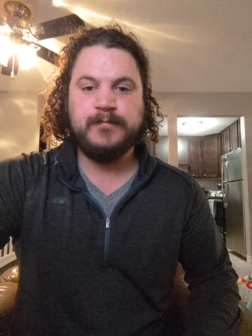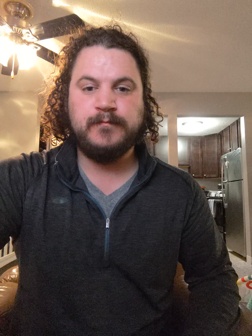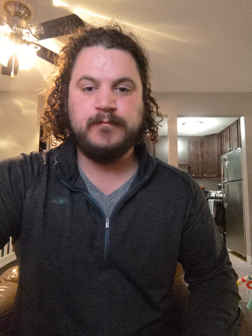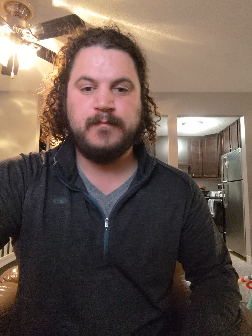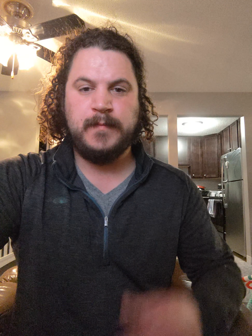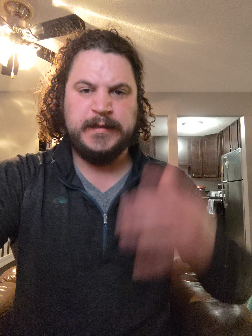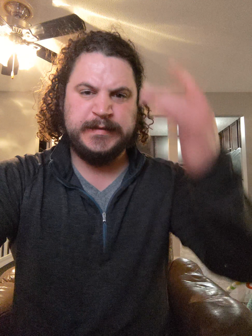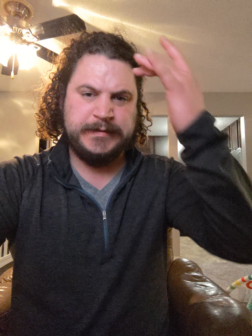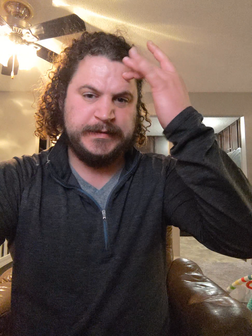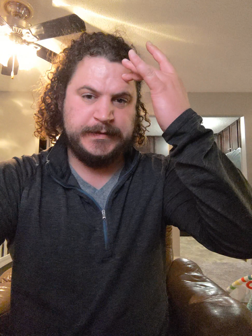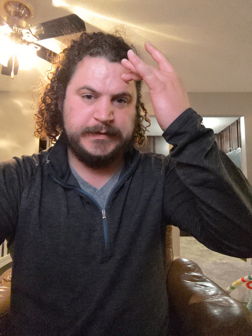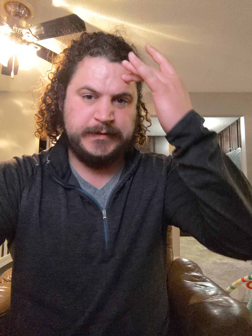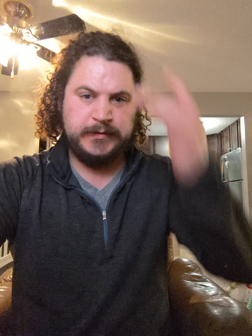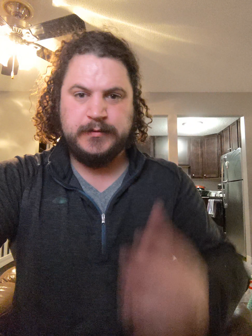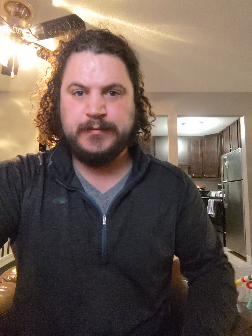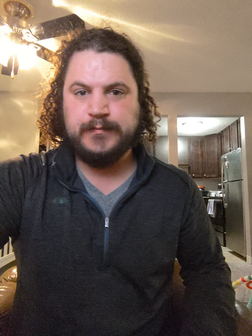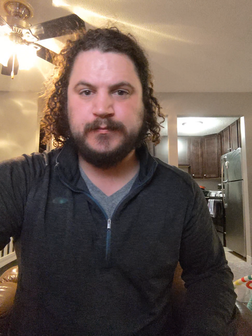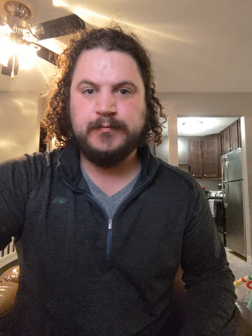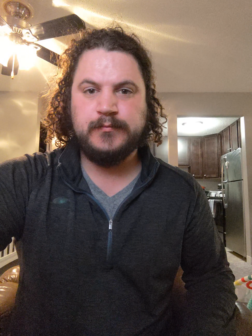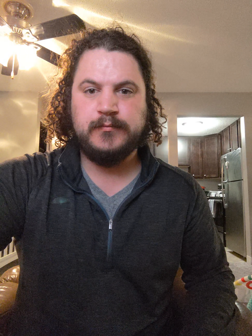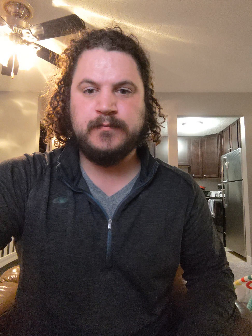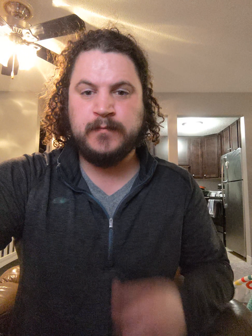sick